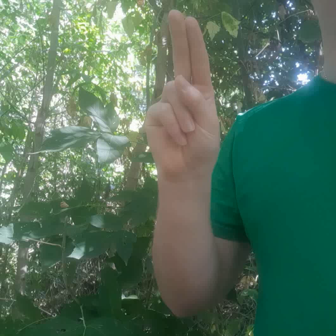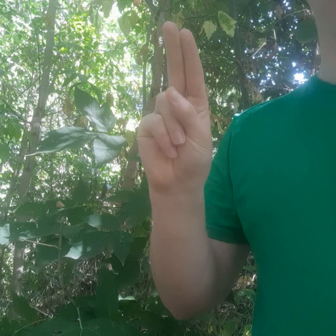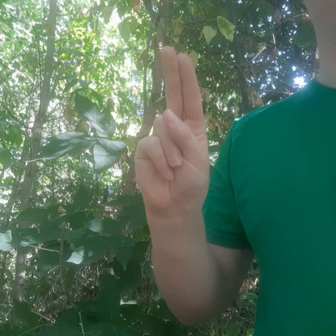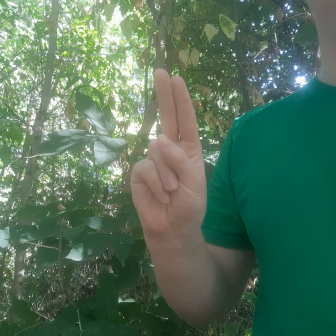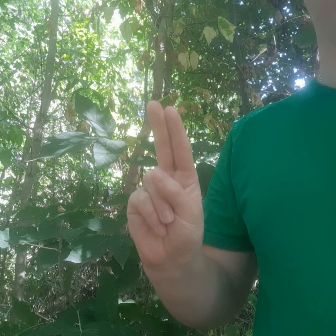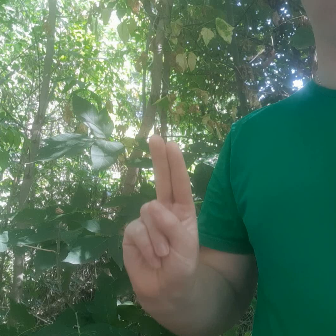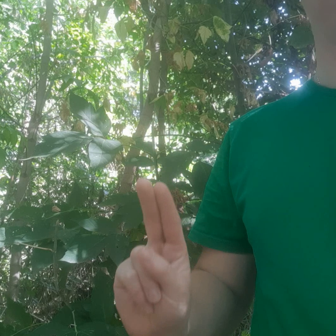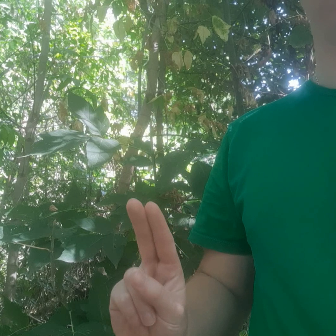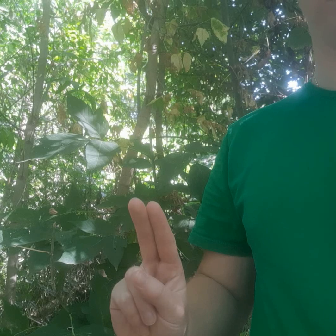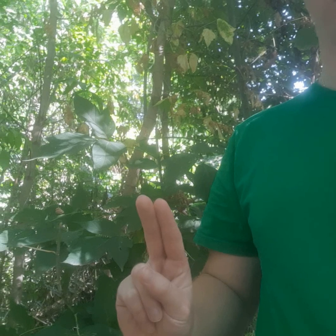Ц